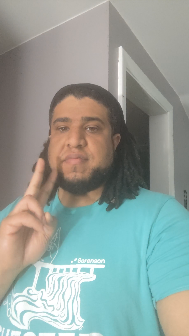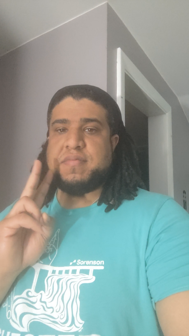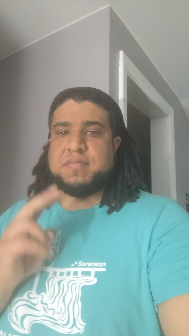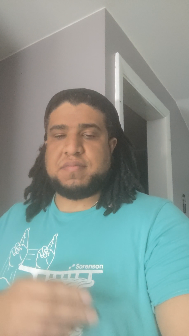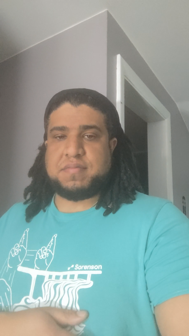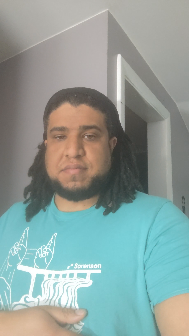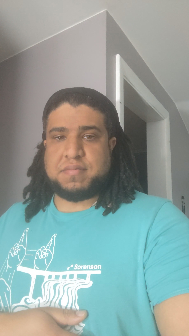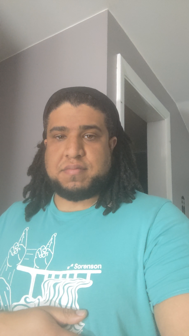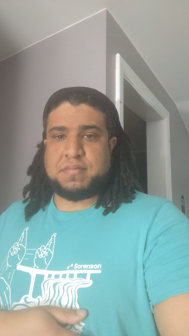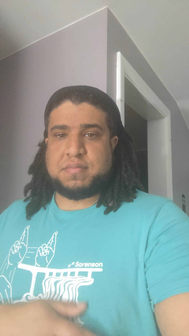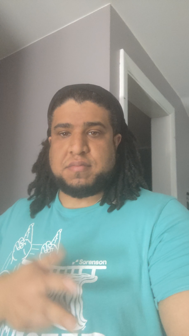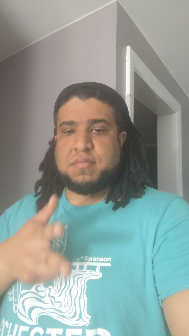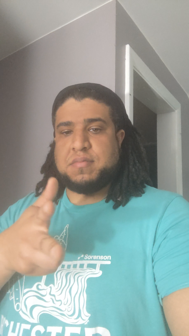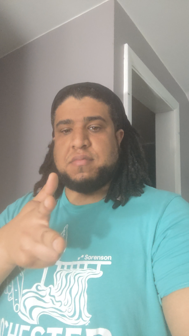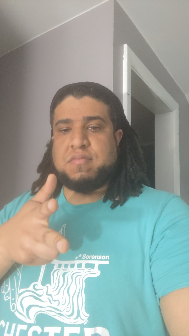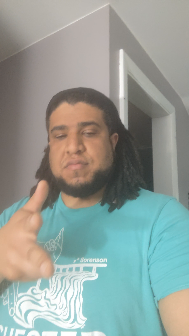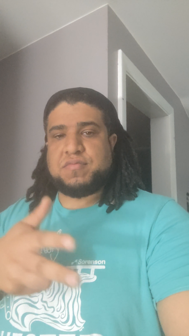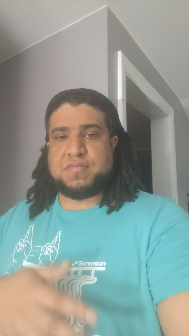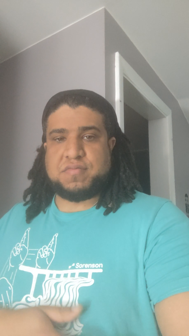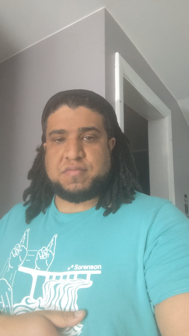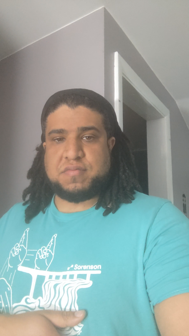garage